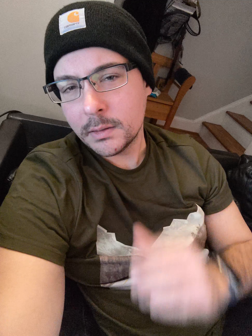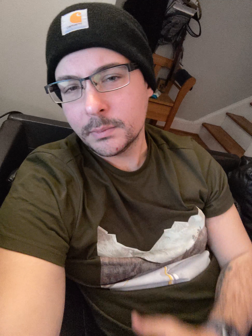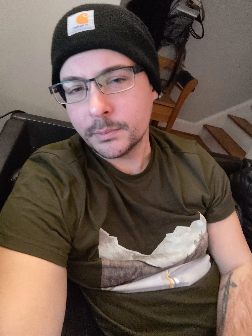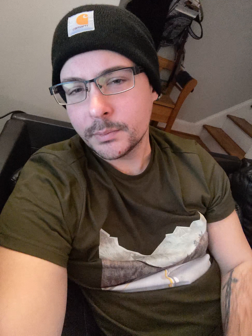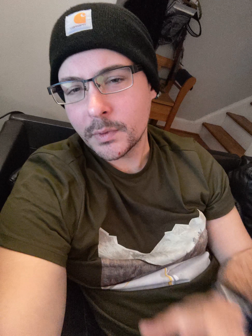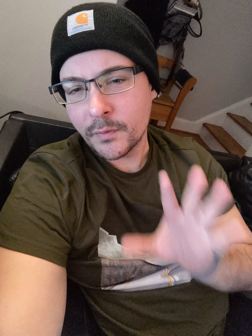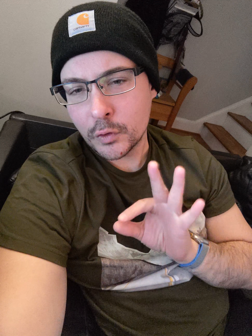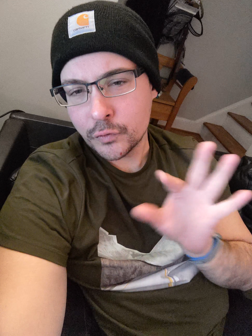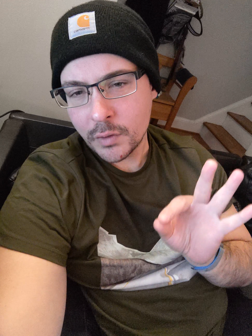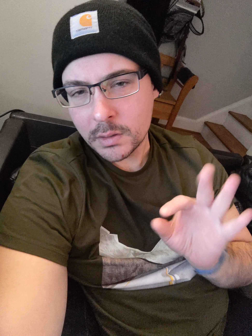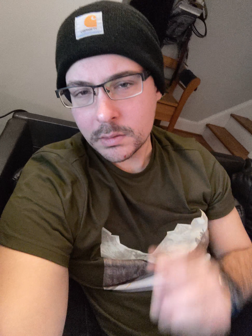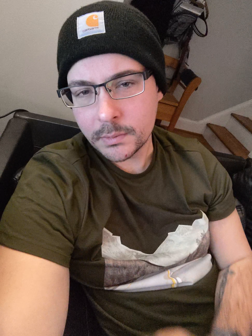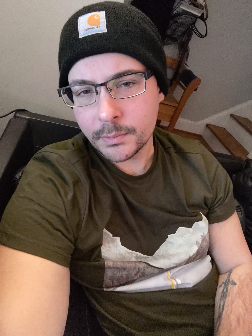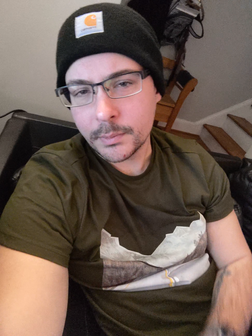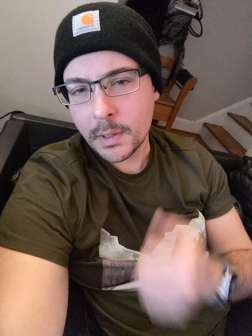french fries